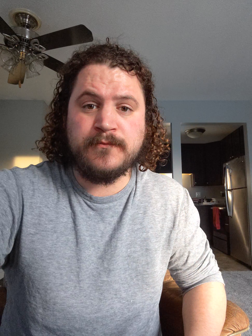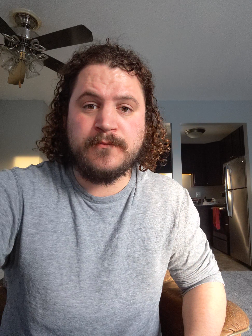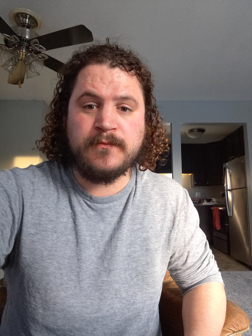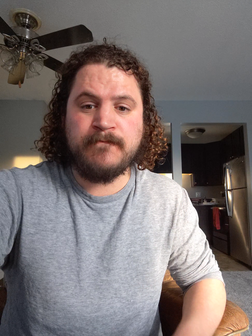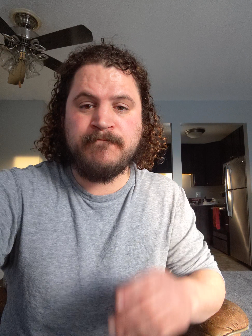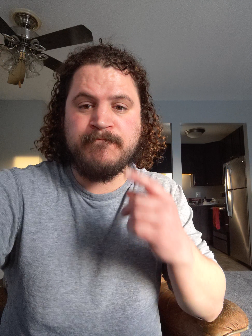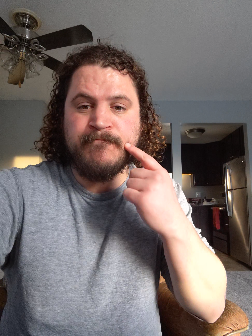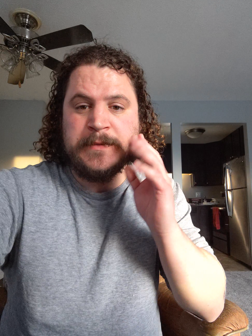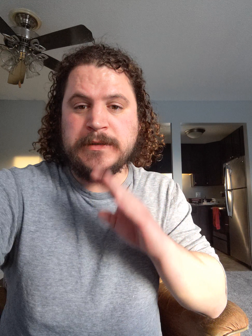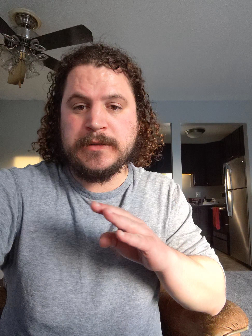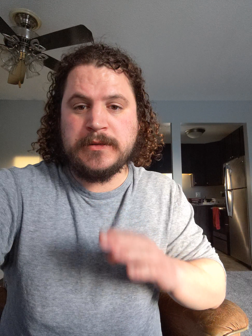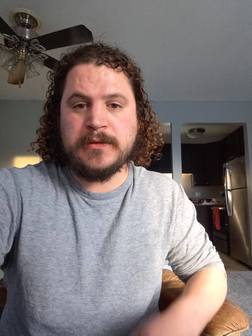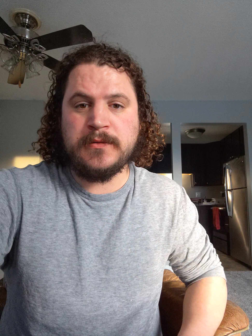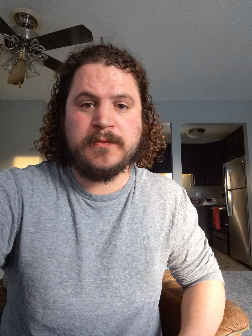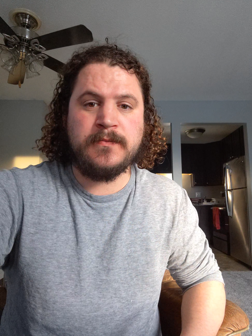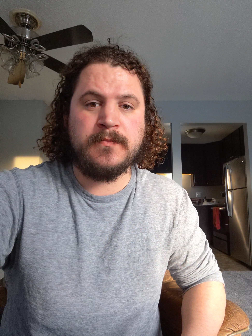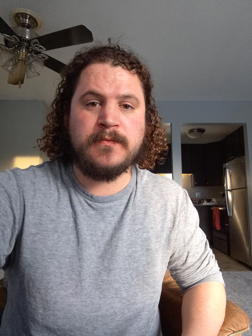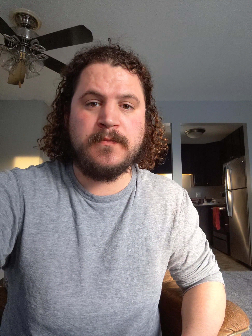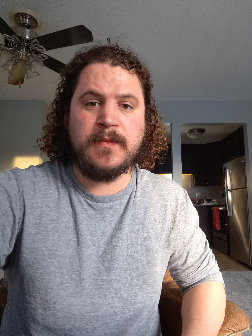bee